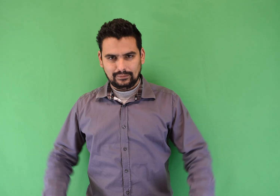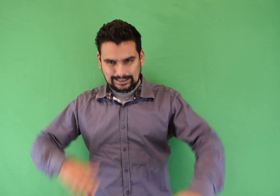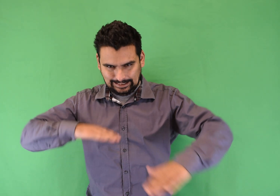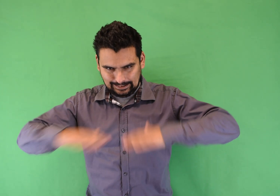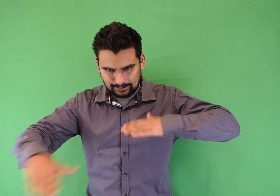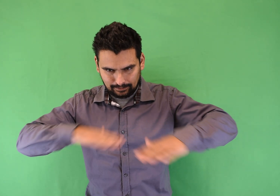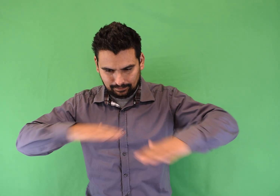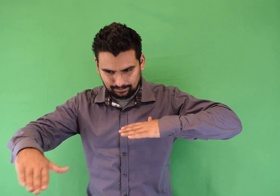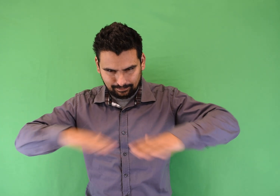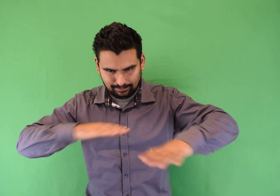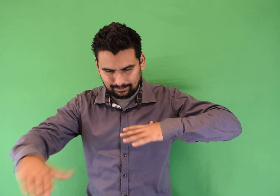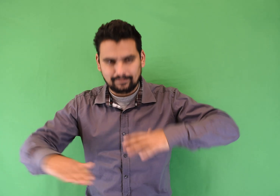temblor